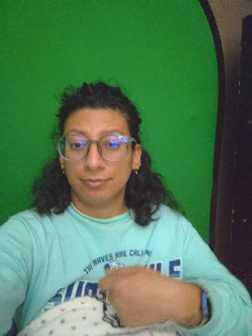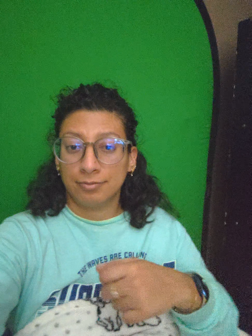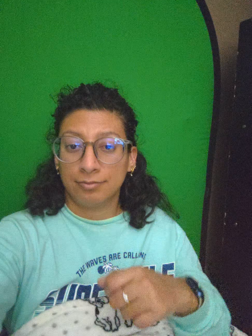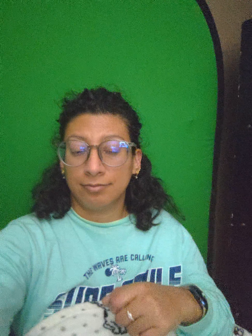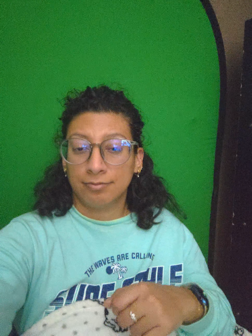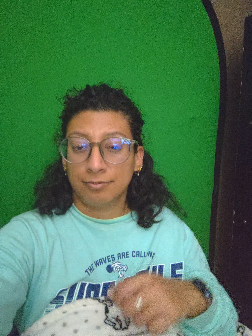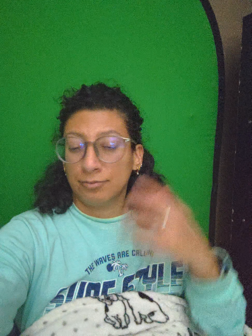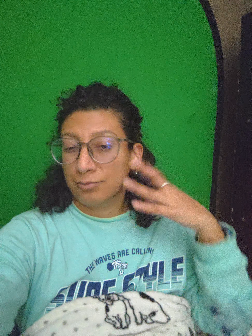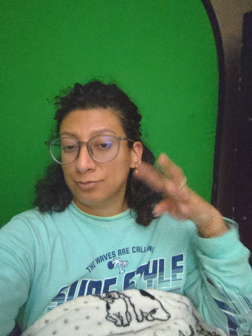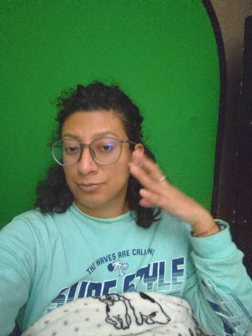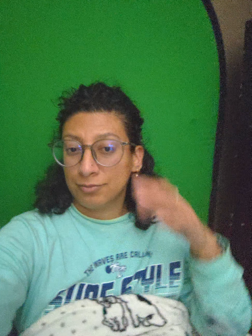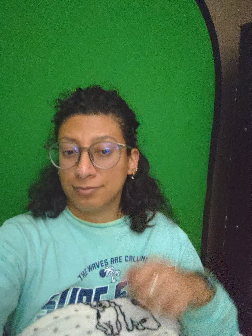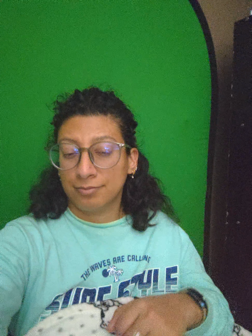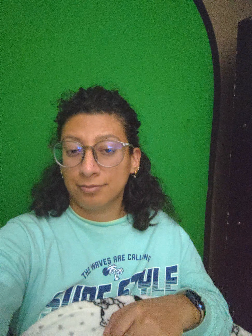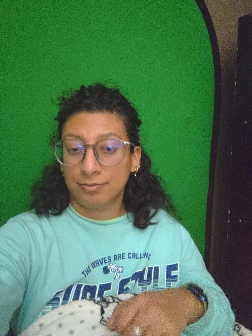noisy